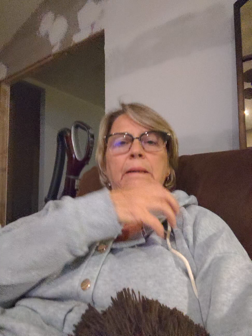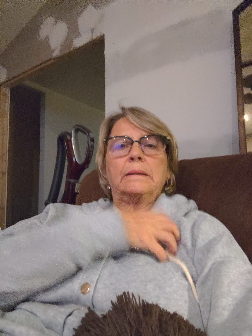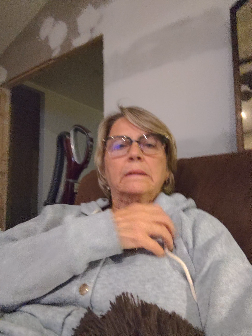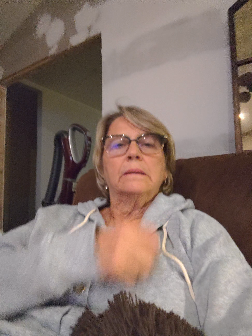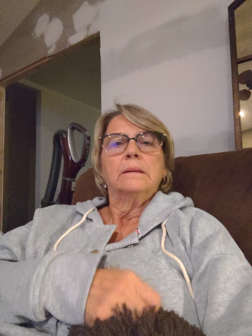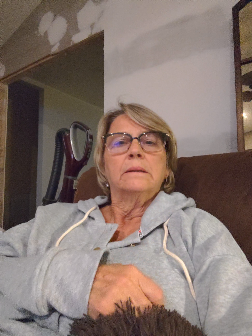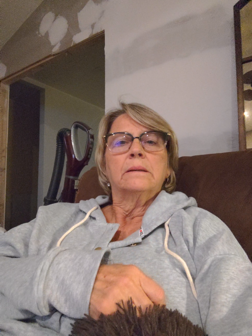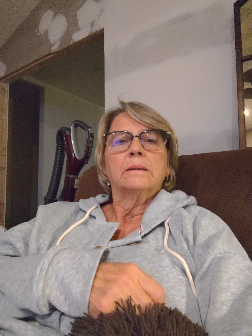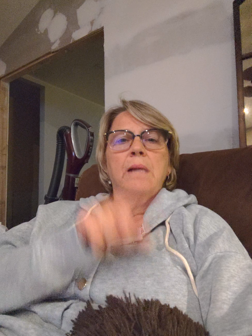police